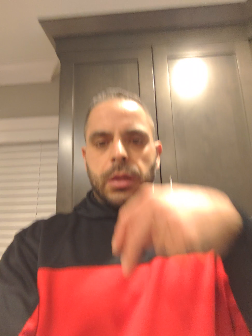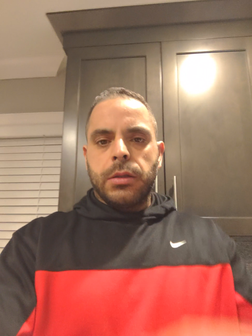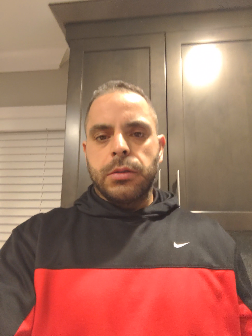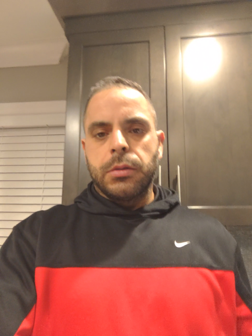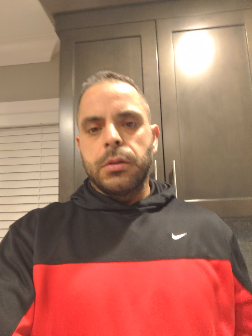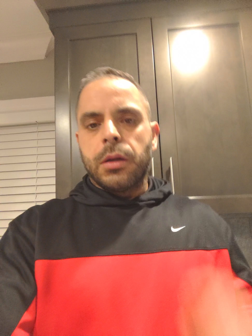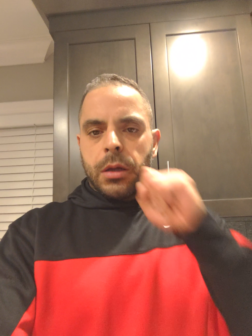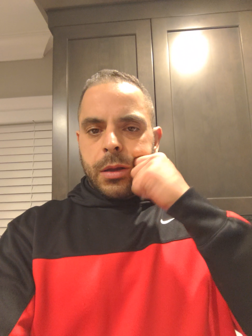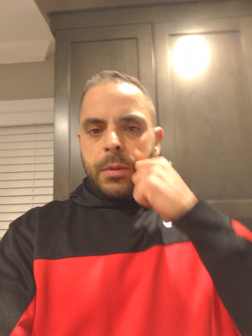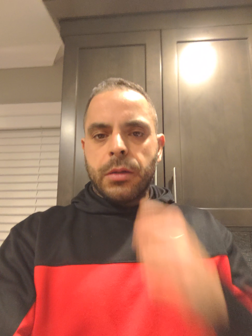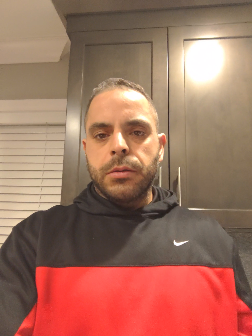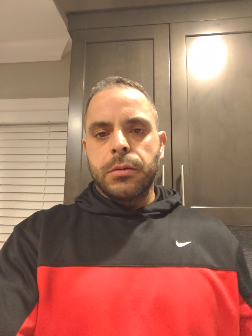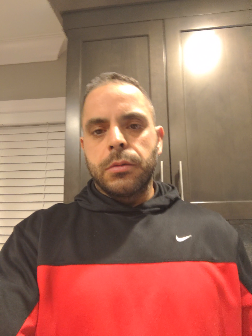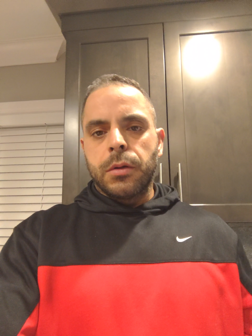apple